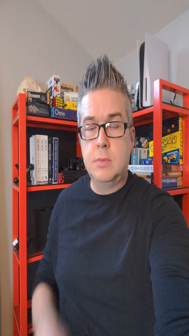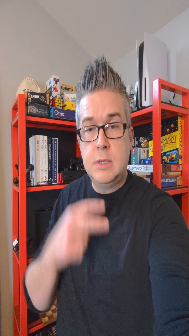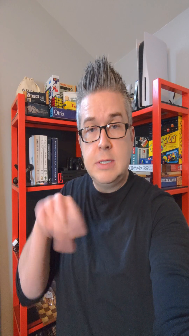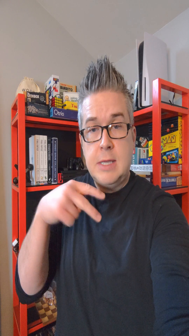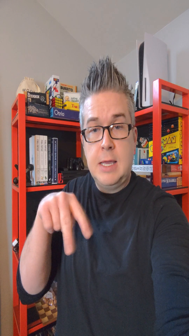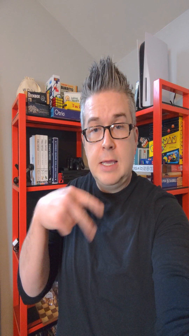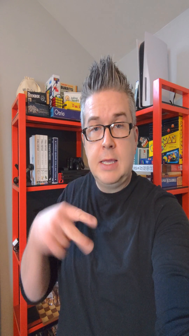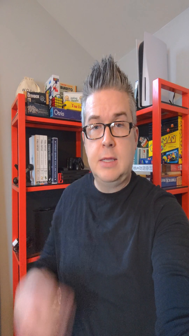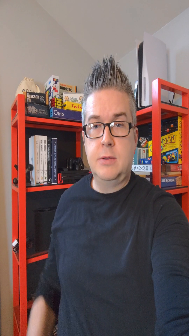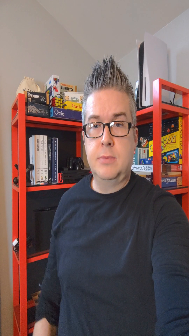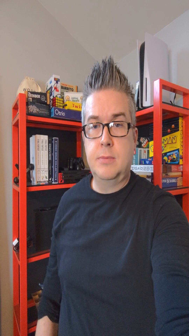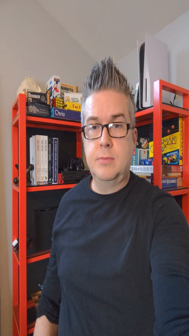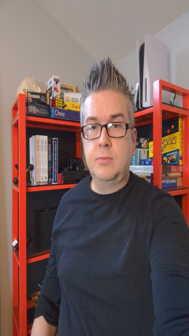dance